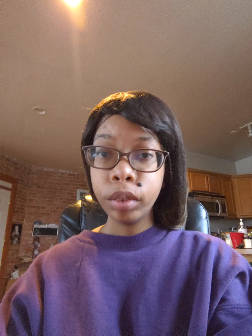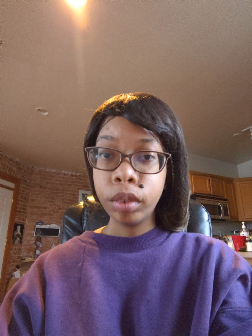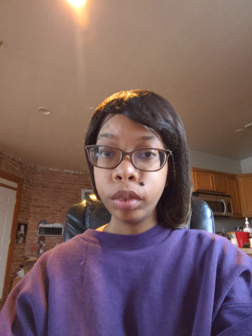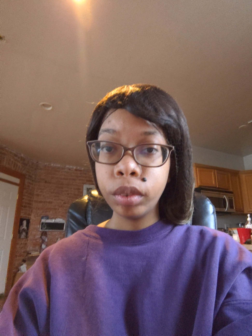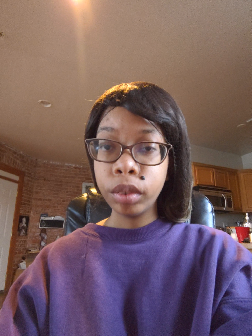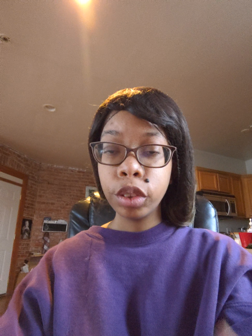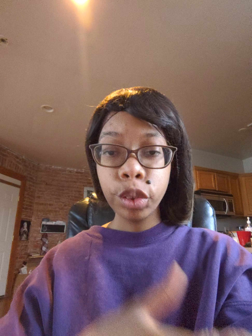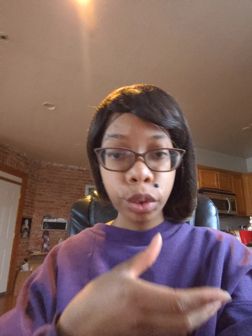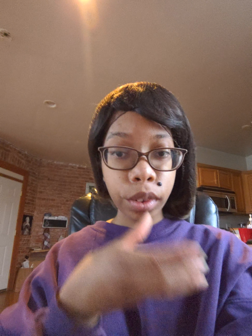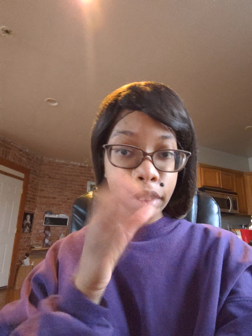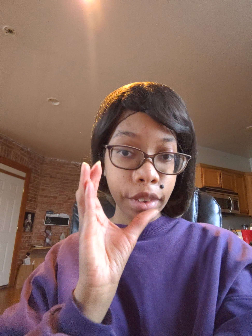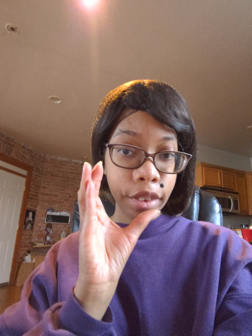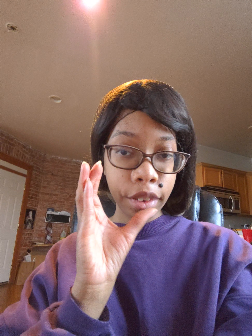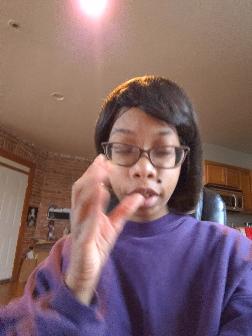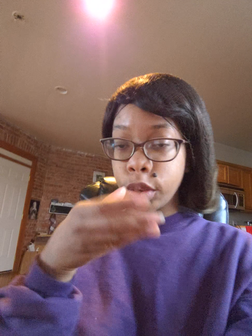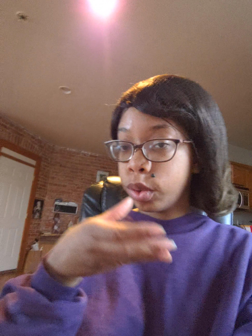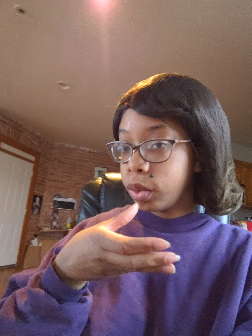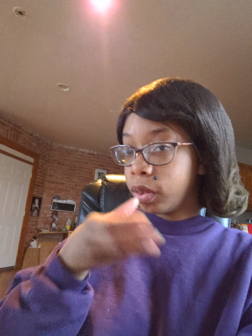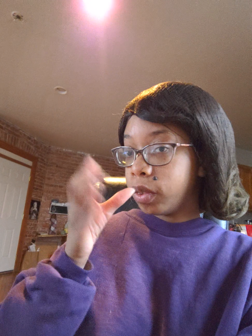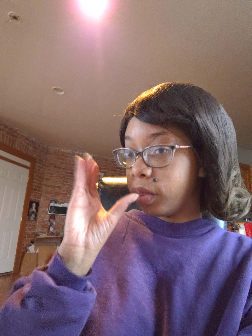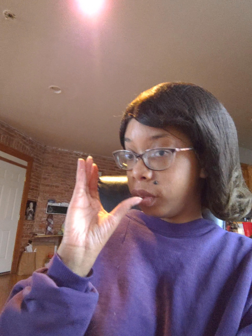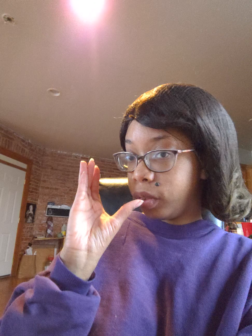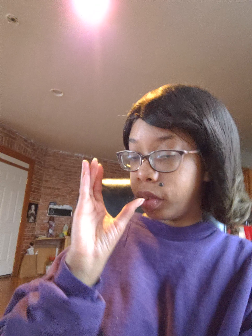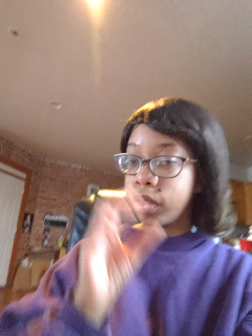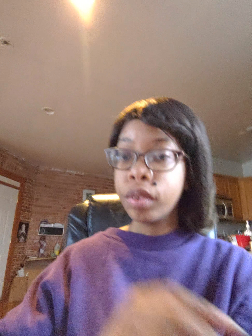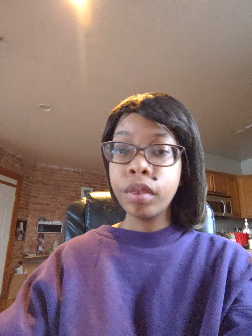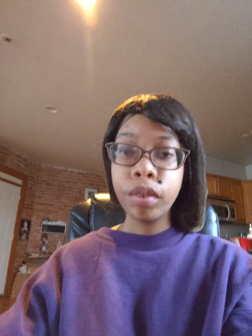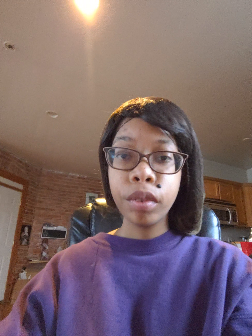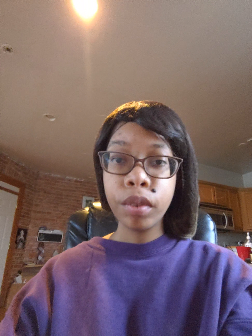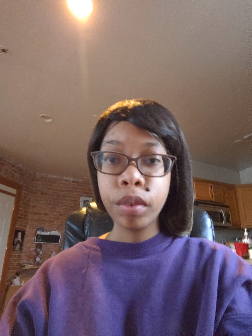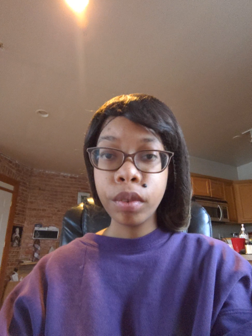drink